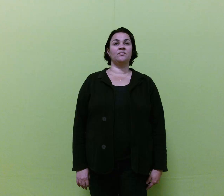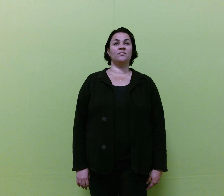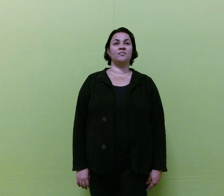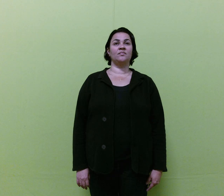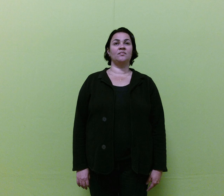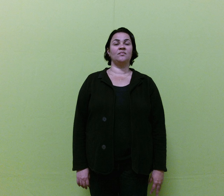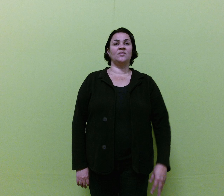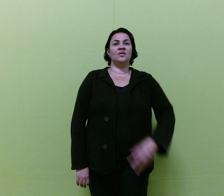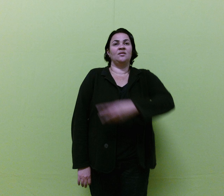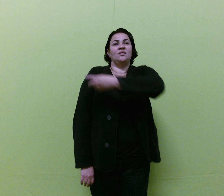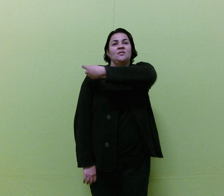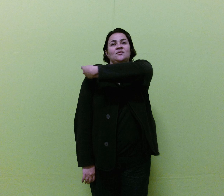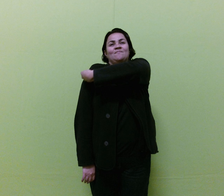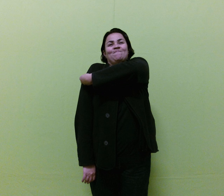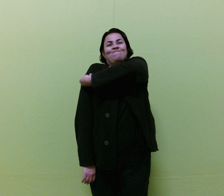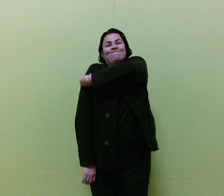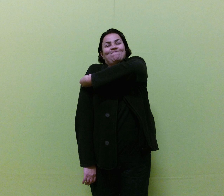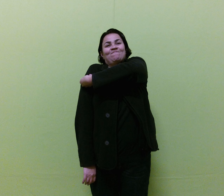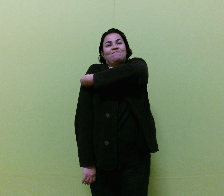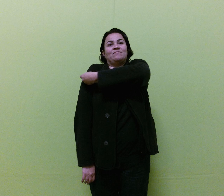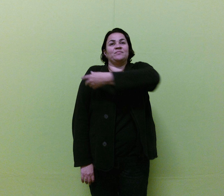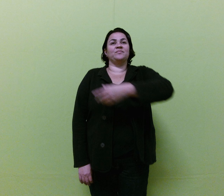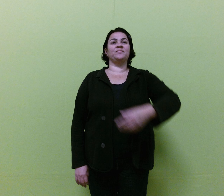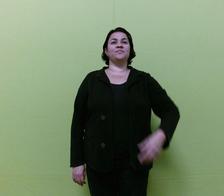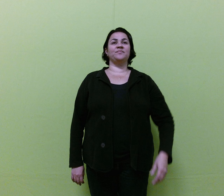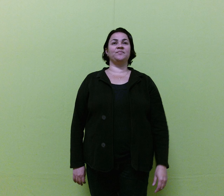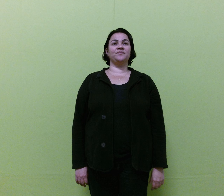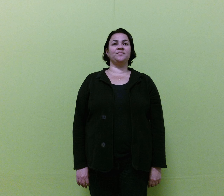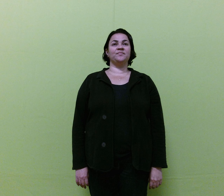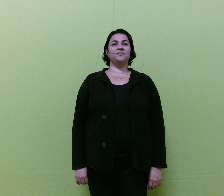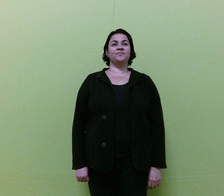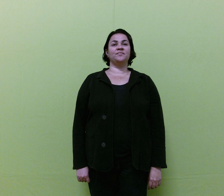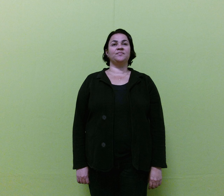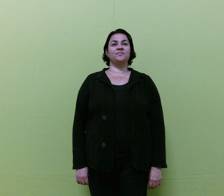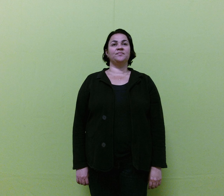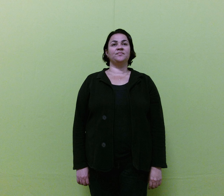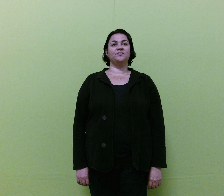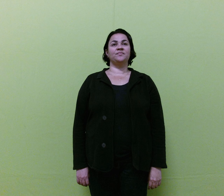vacina